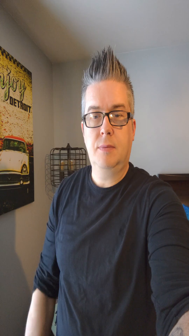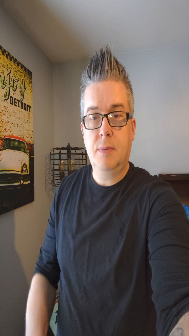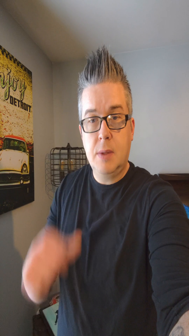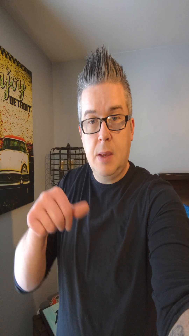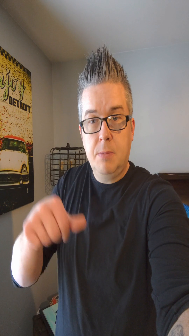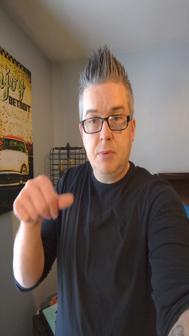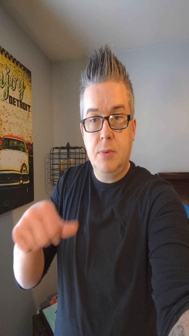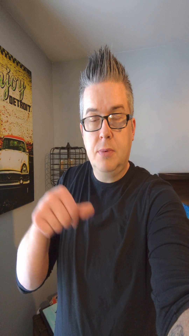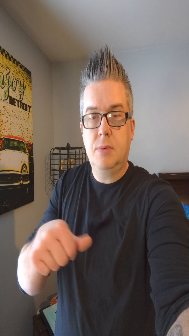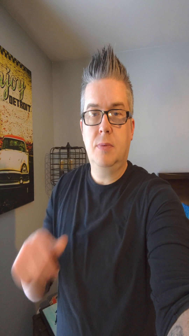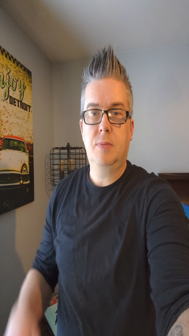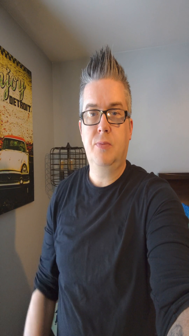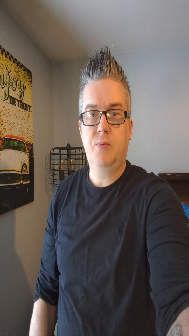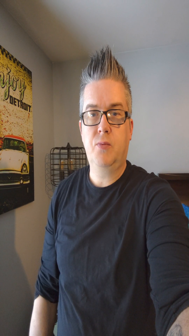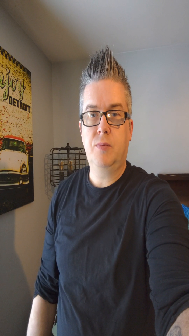puzzle